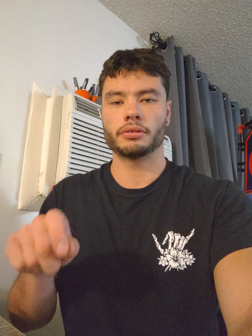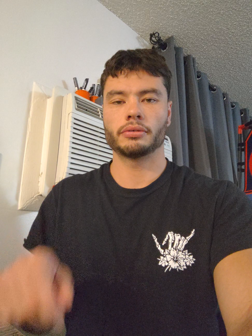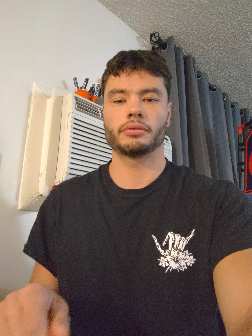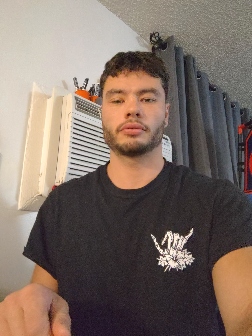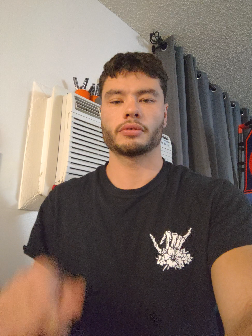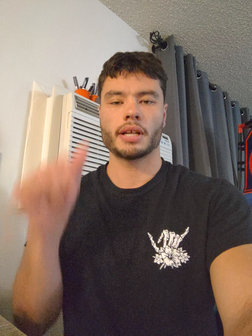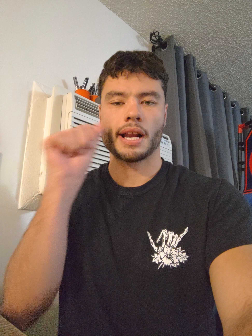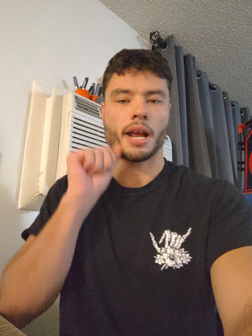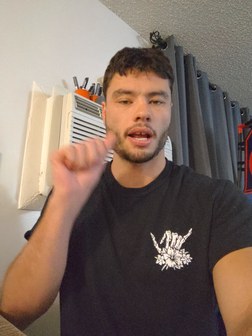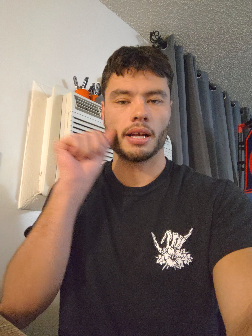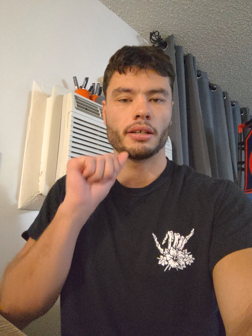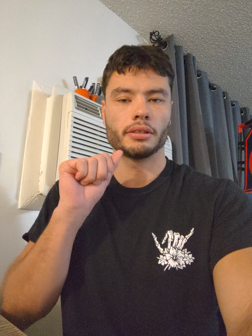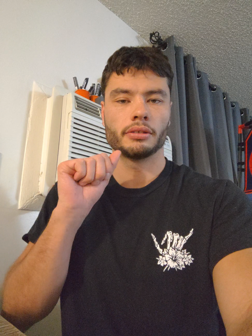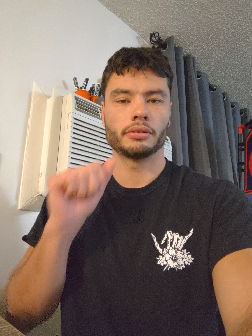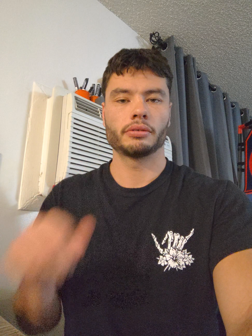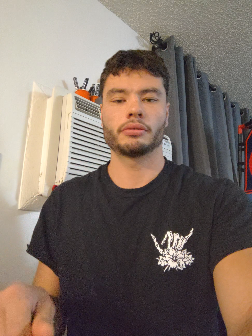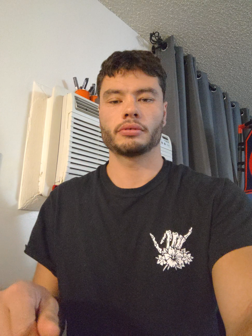aunt